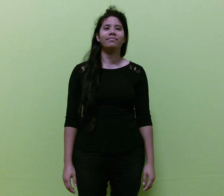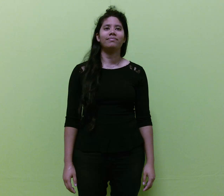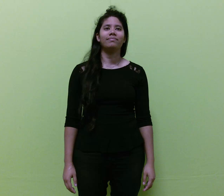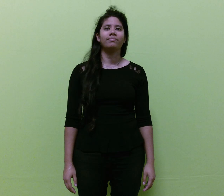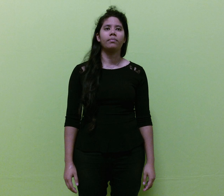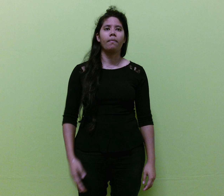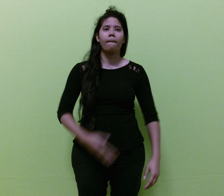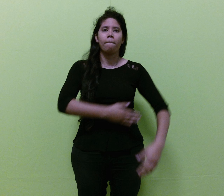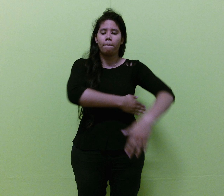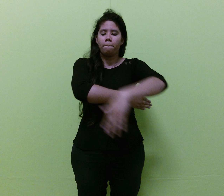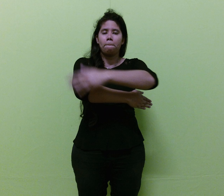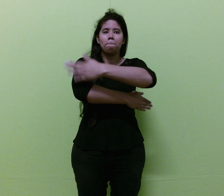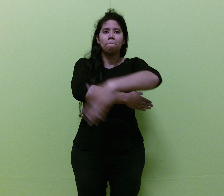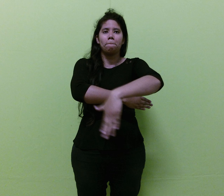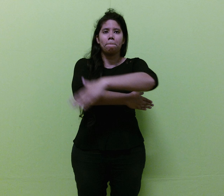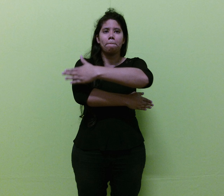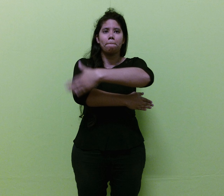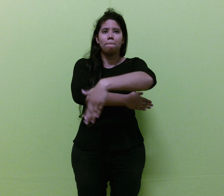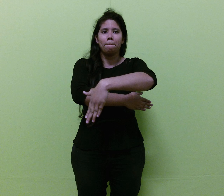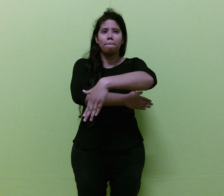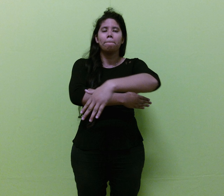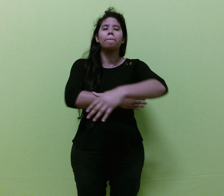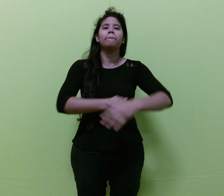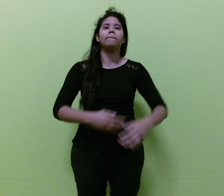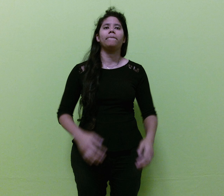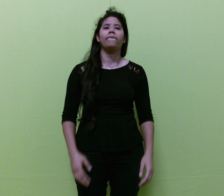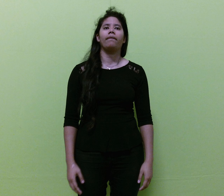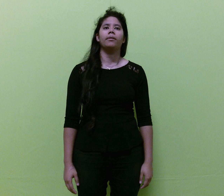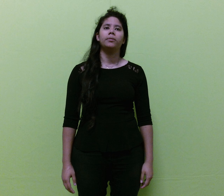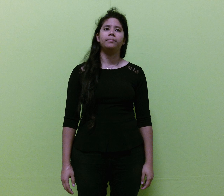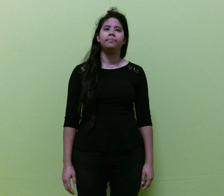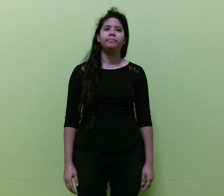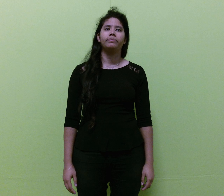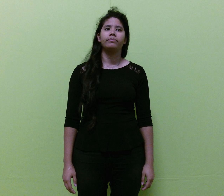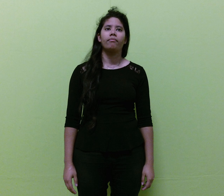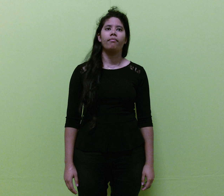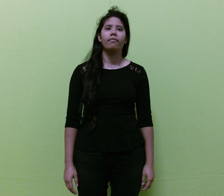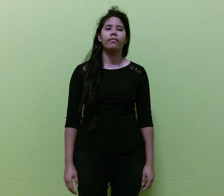esquina